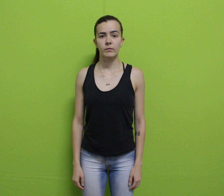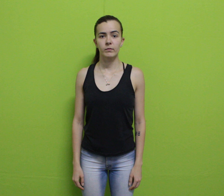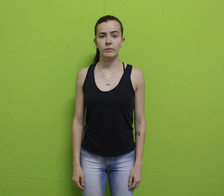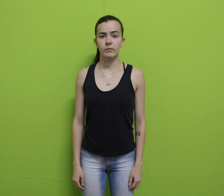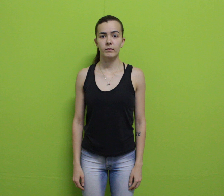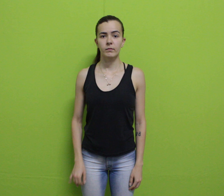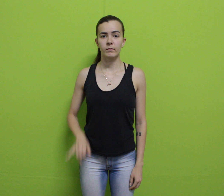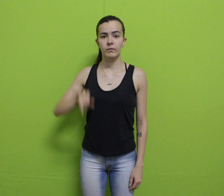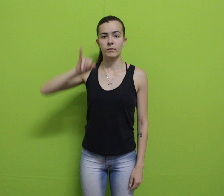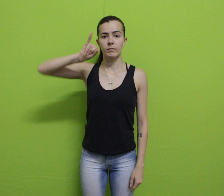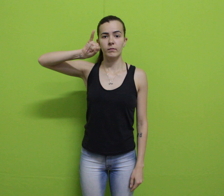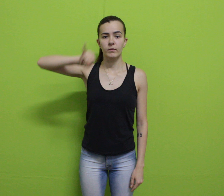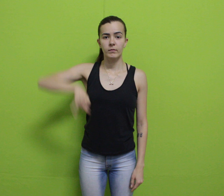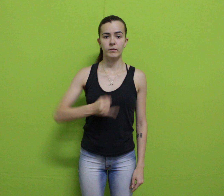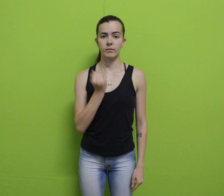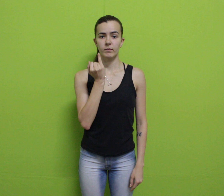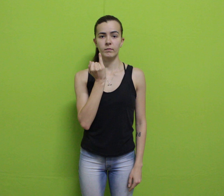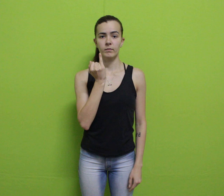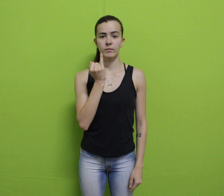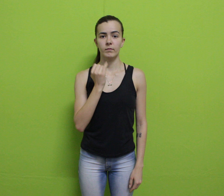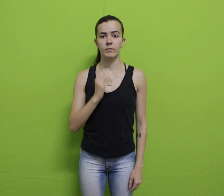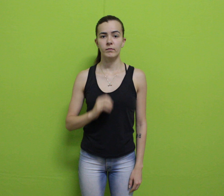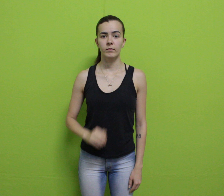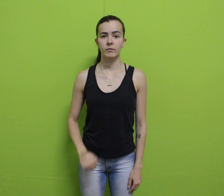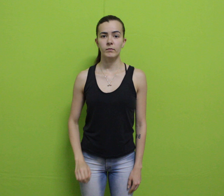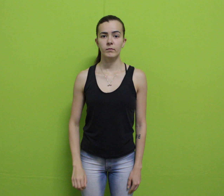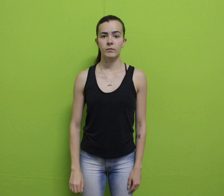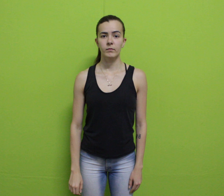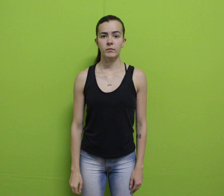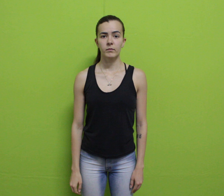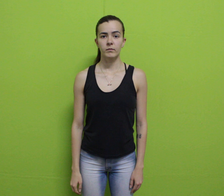aproveitar